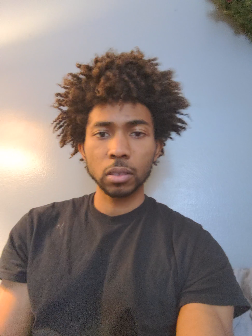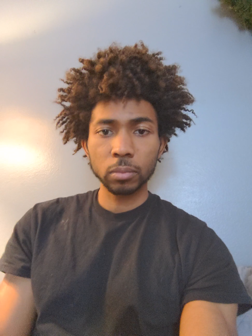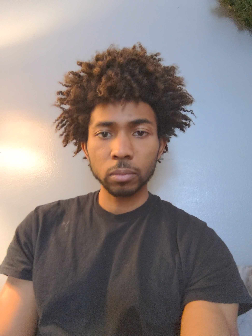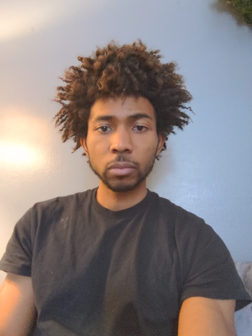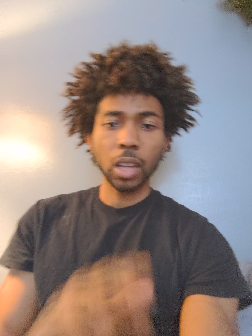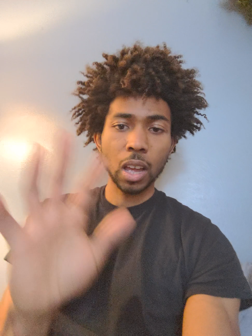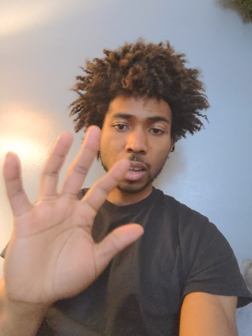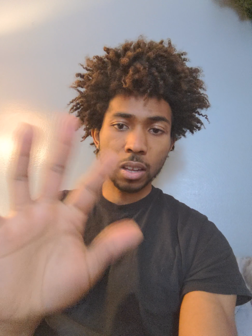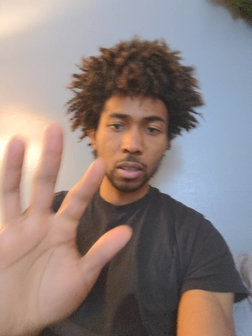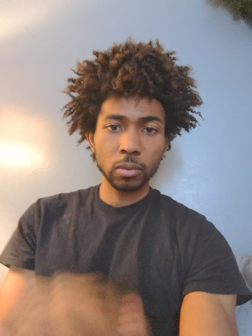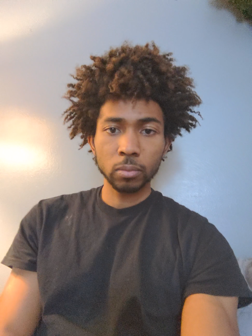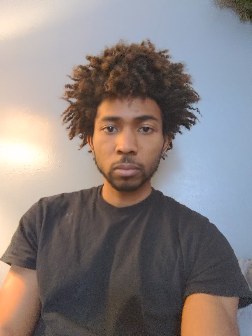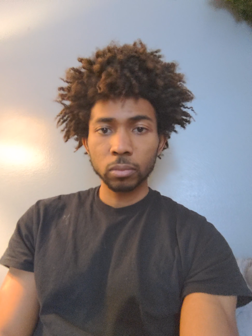hello